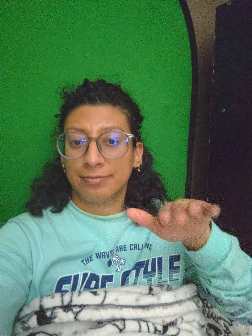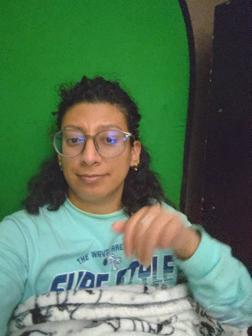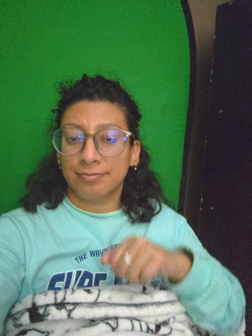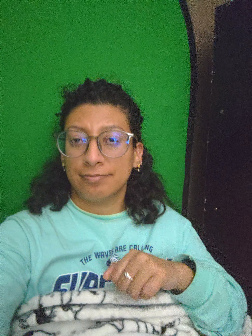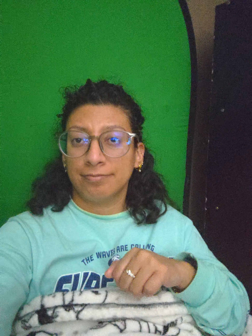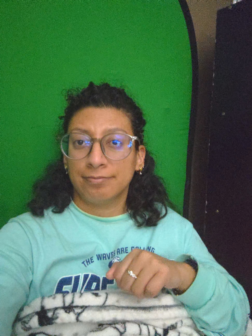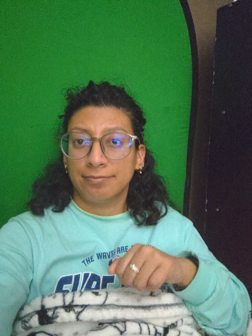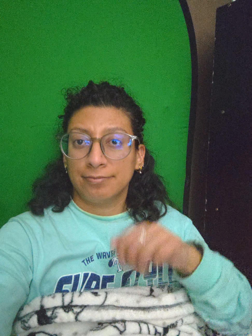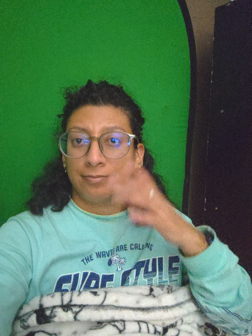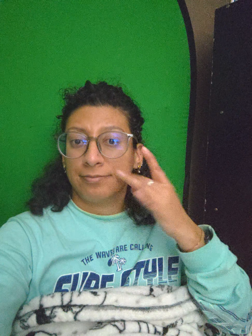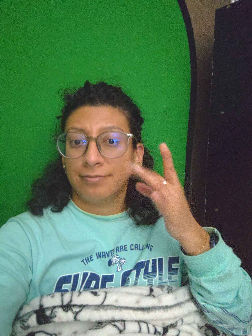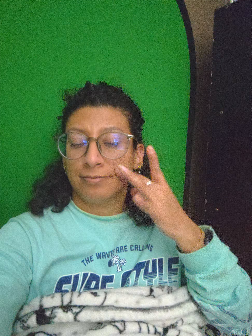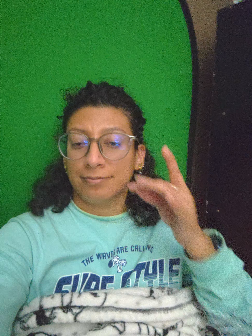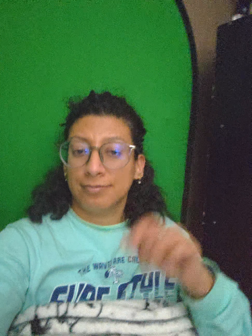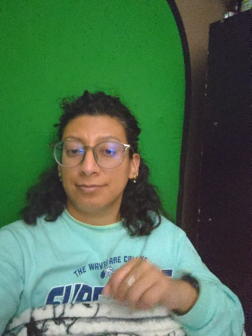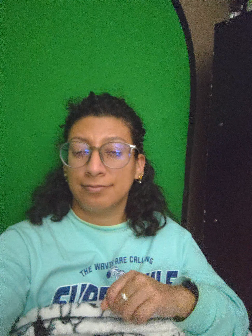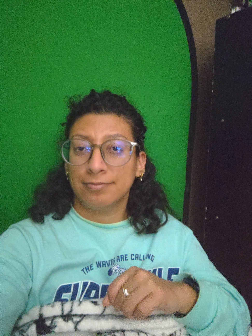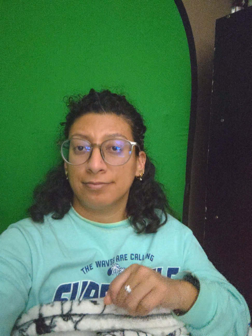cat